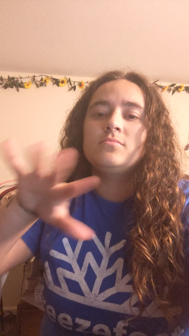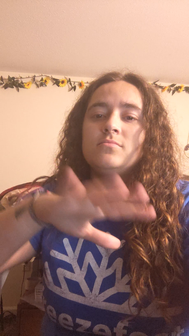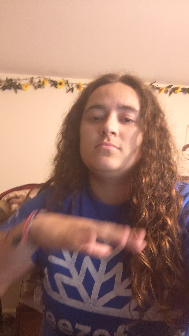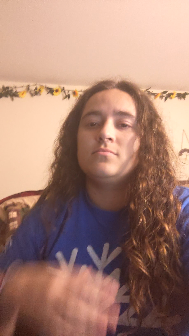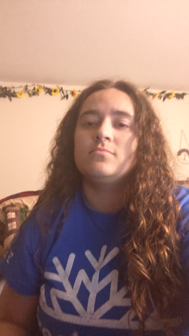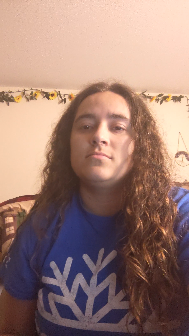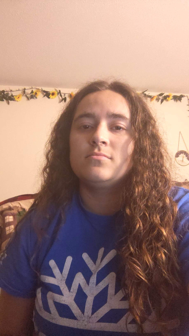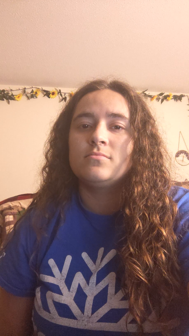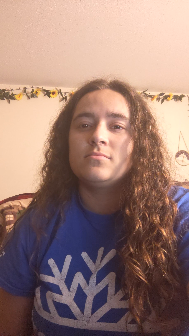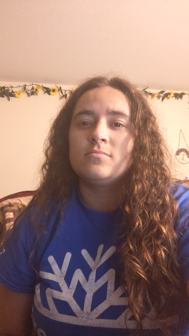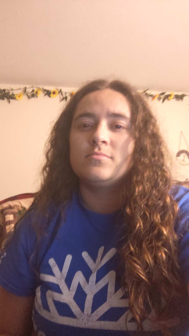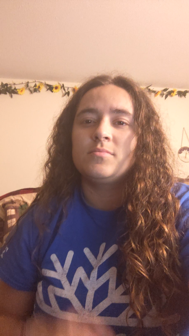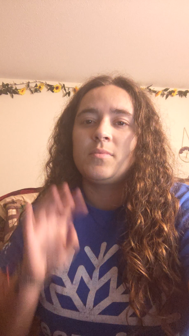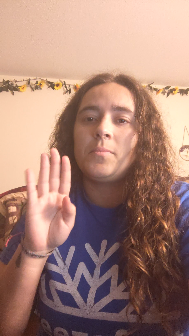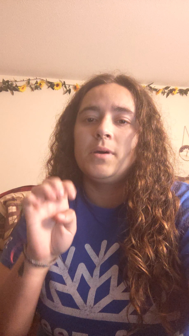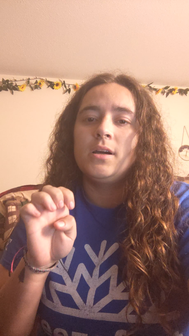be